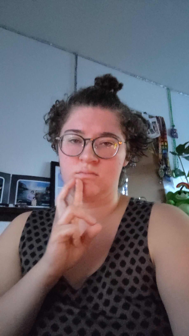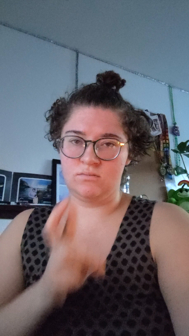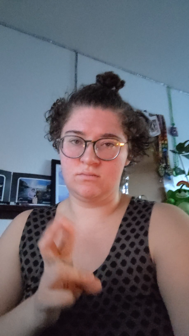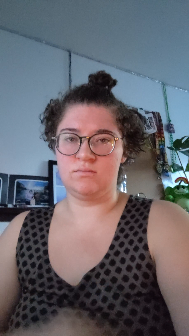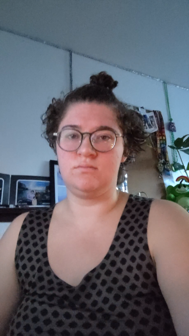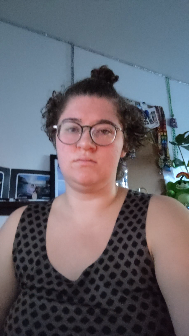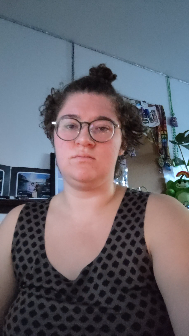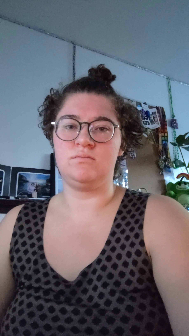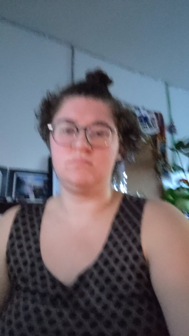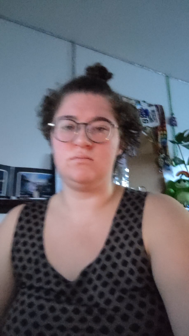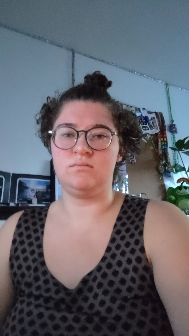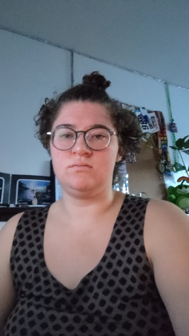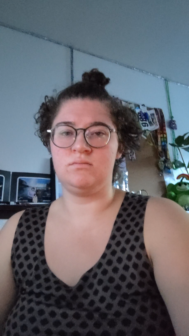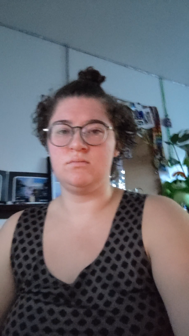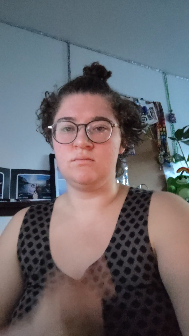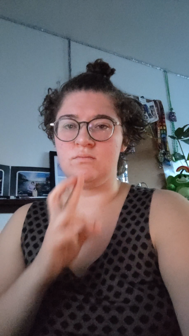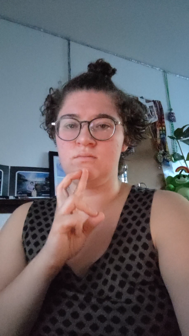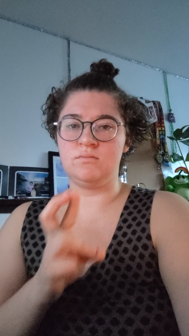are